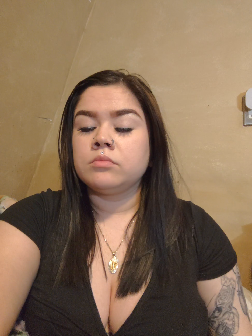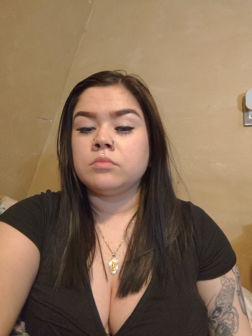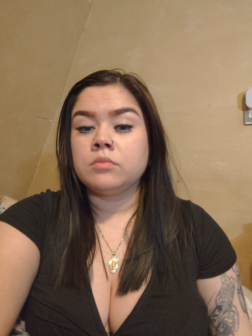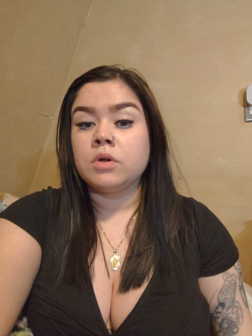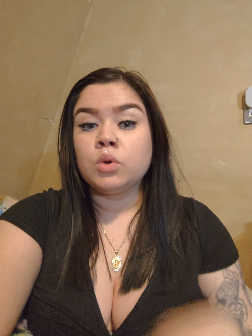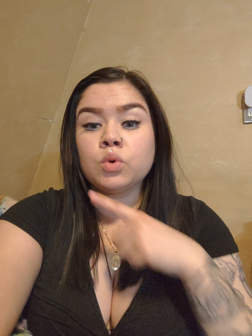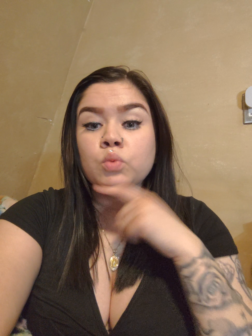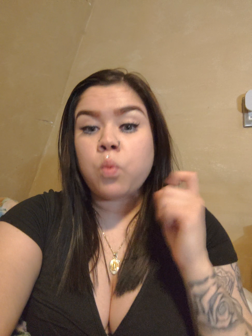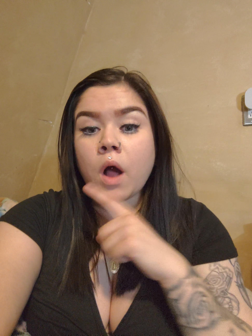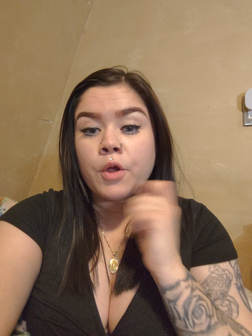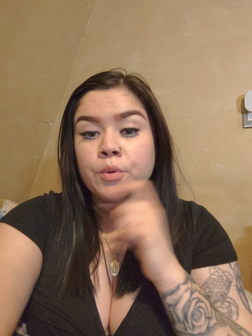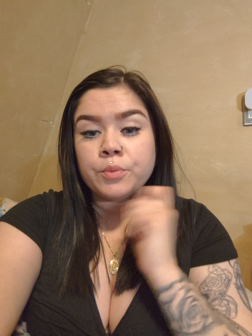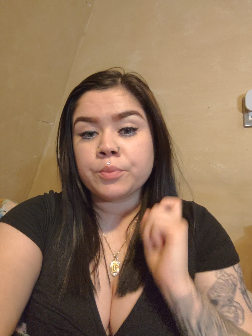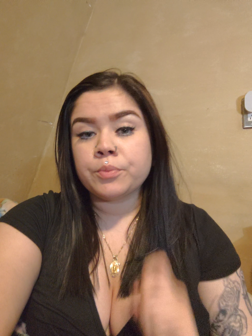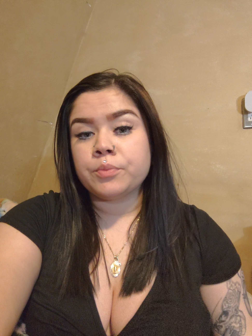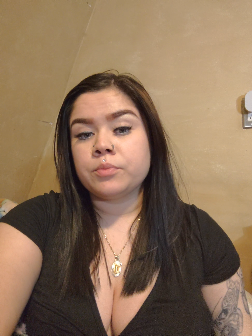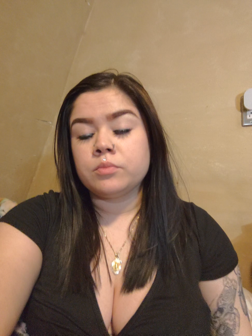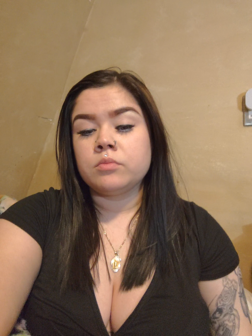dryer